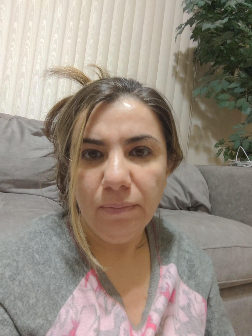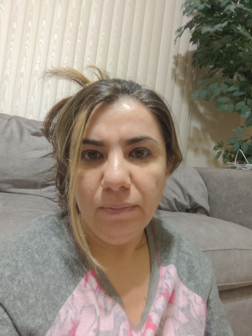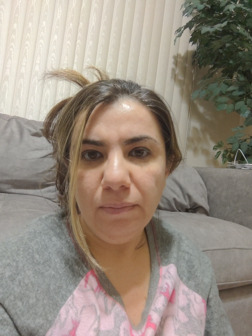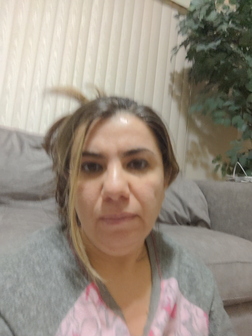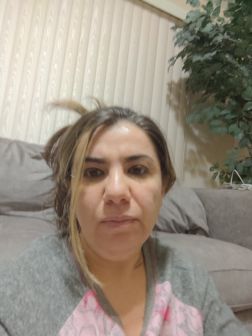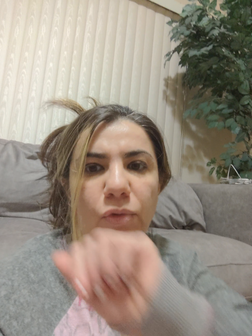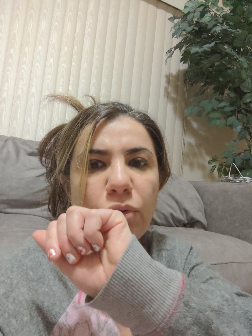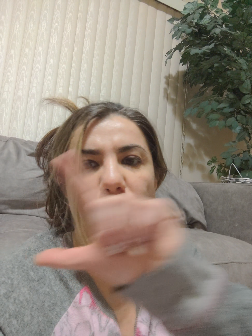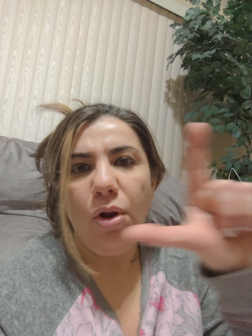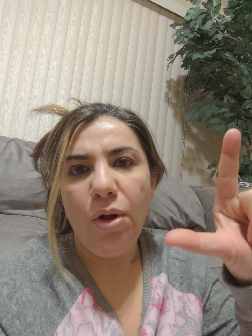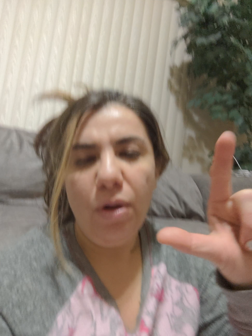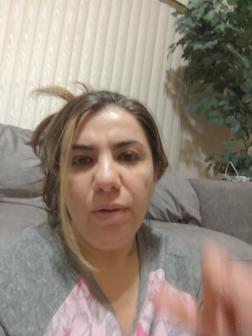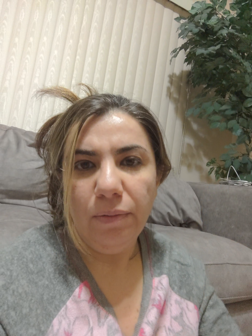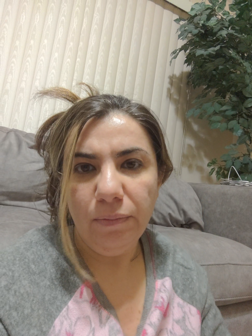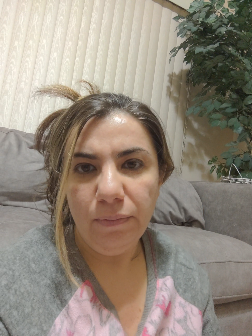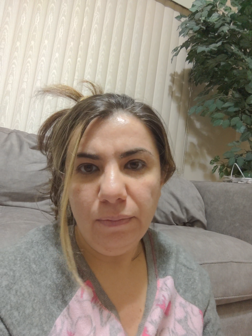all